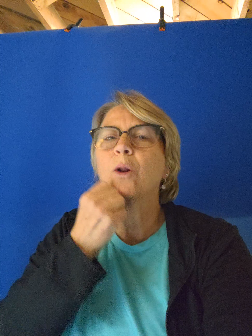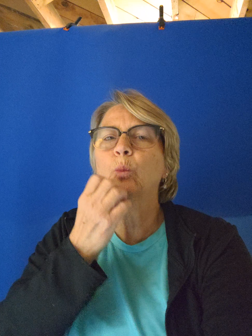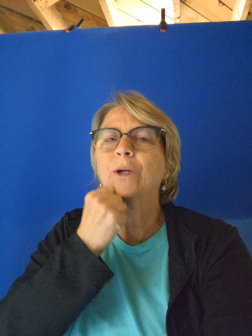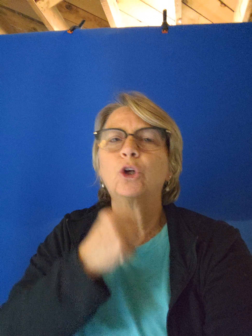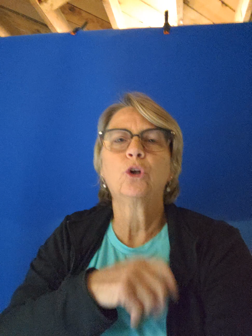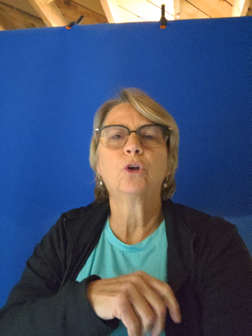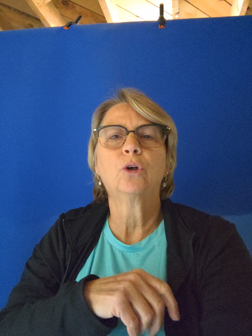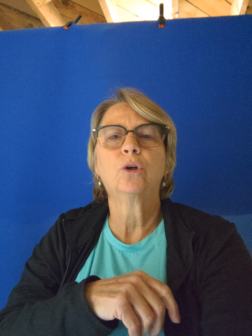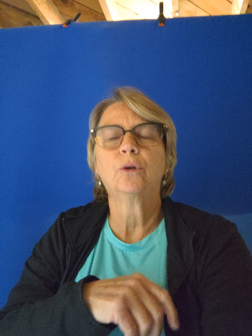underwear